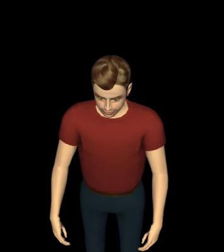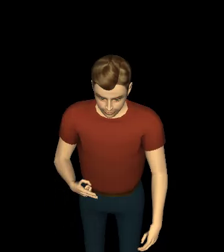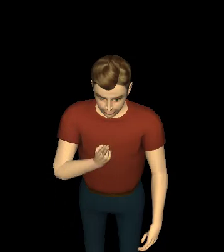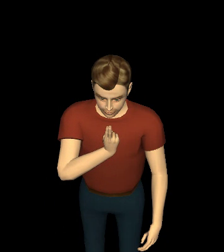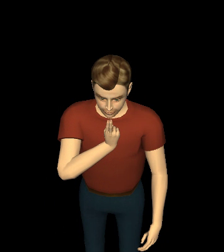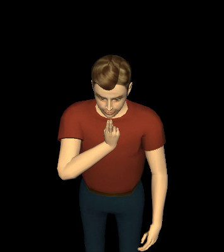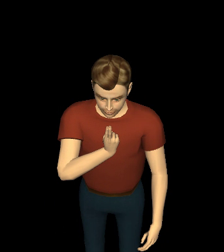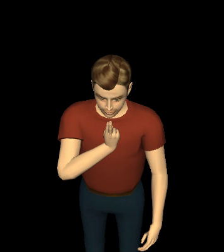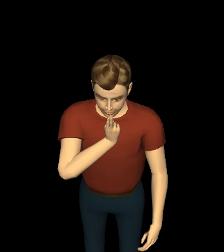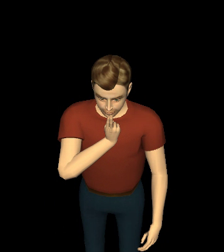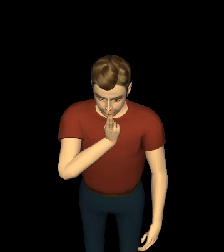سيجارة